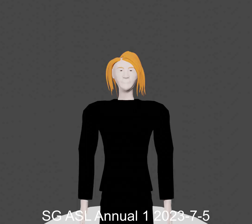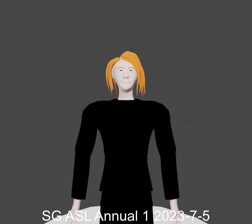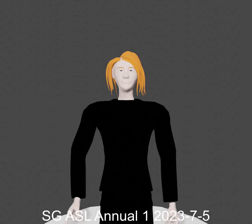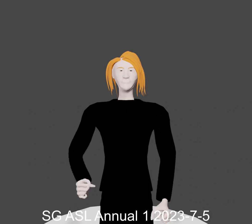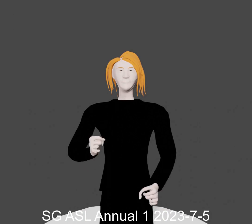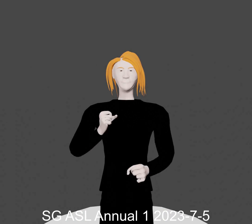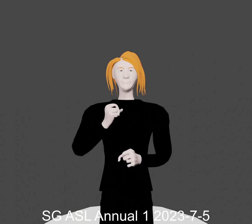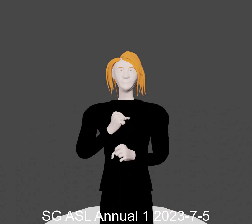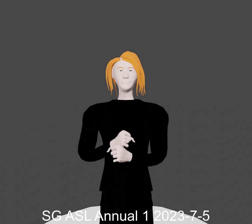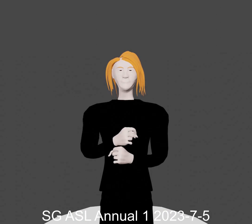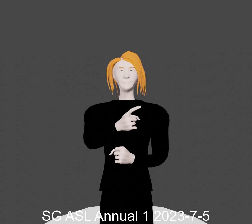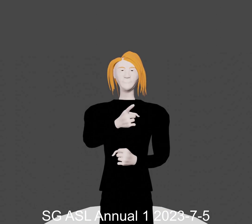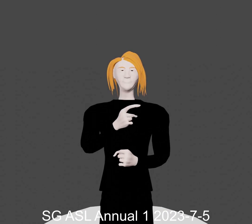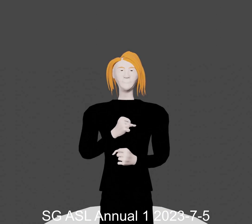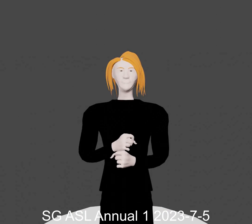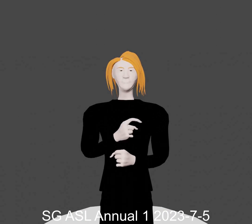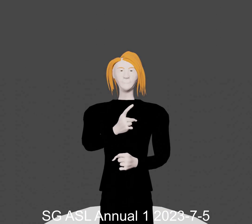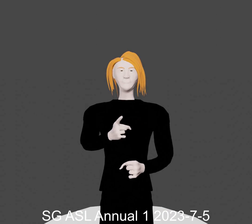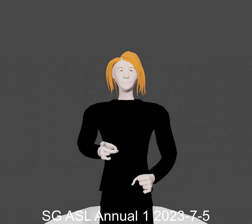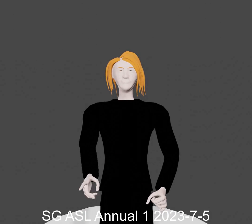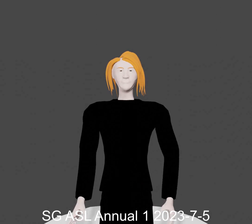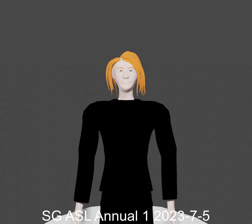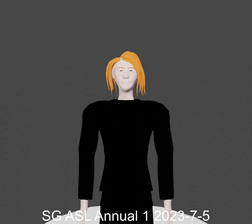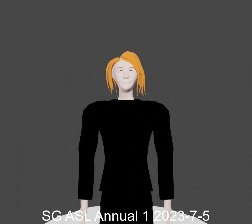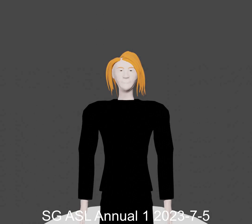Annual